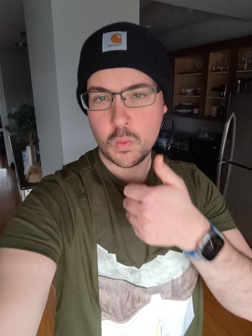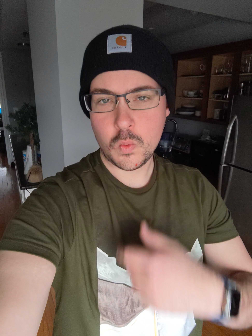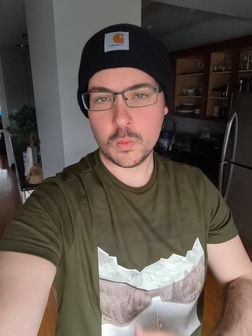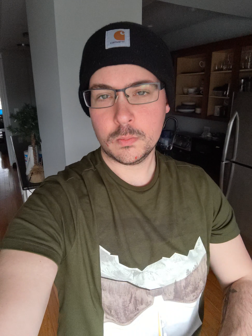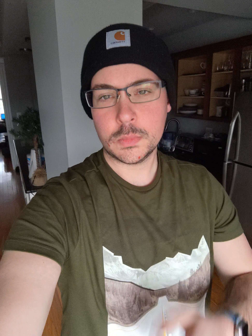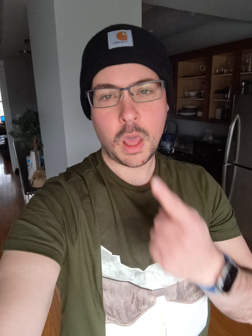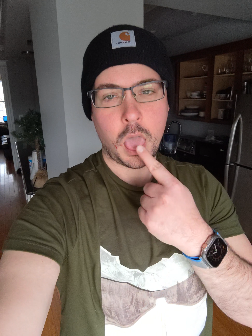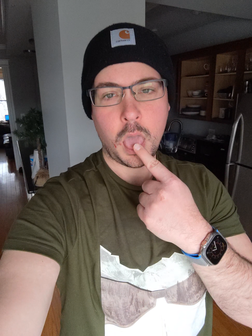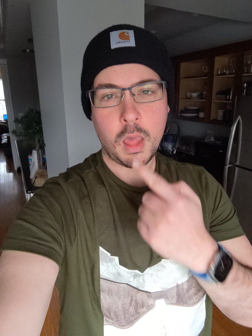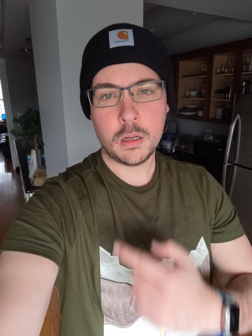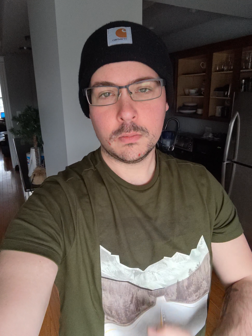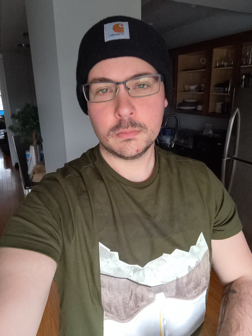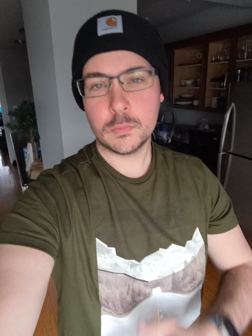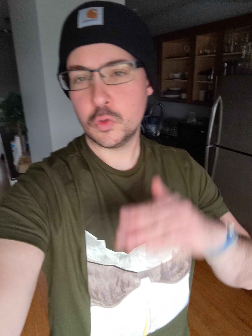tongue